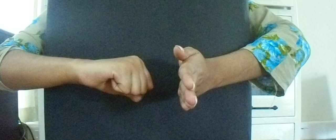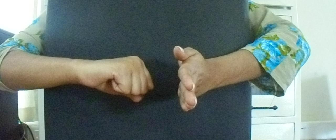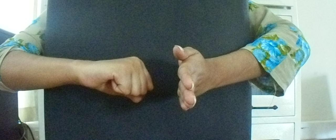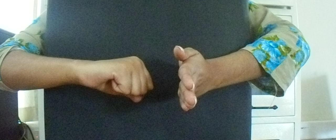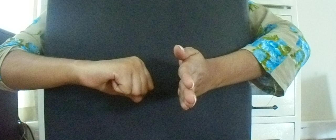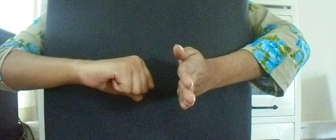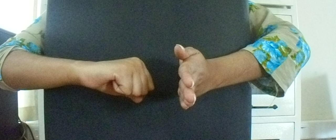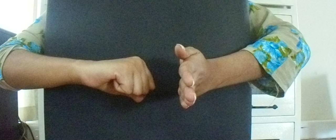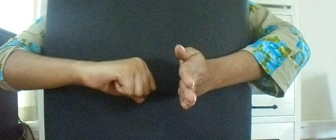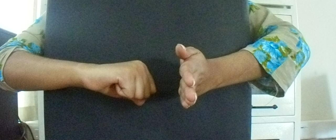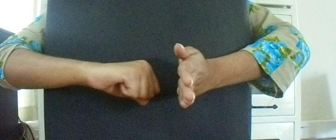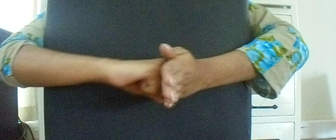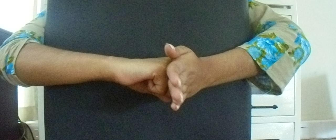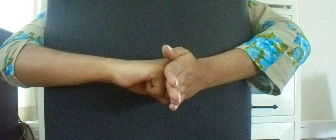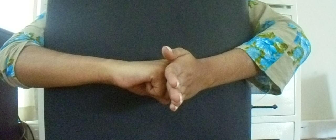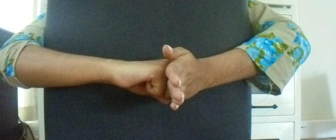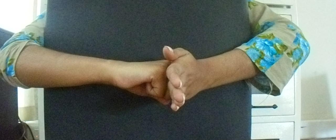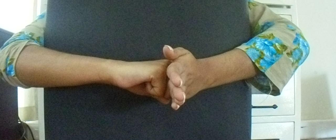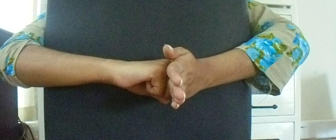accident